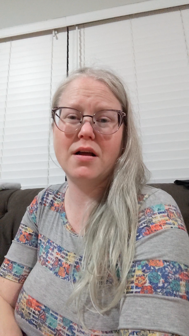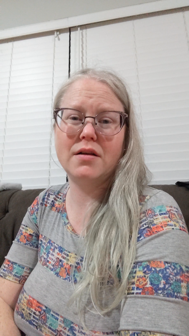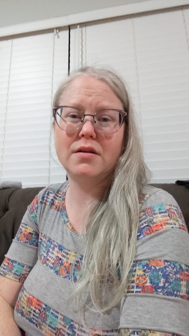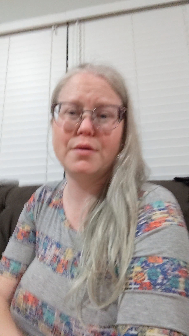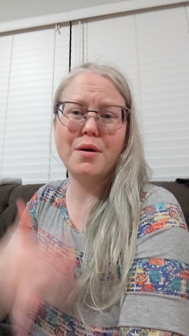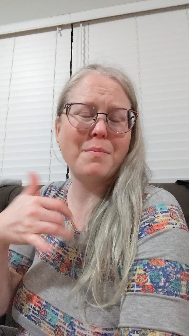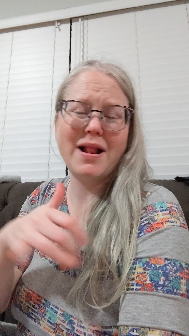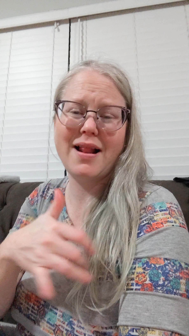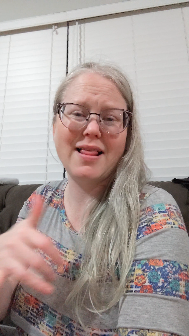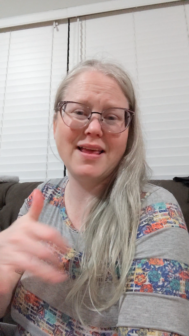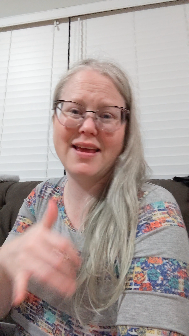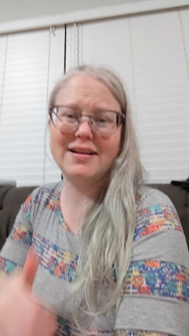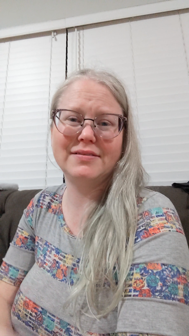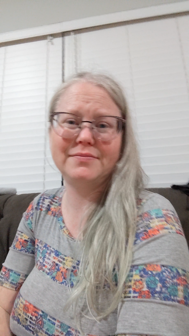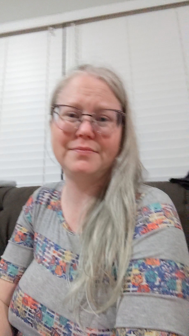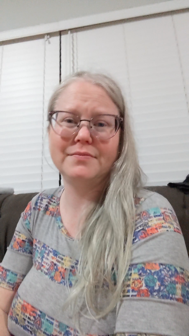play